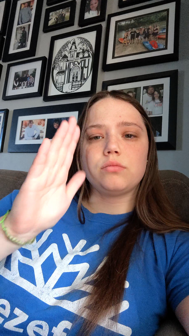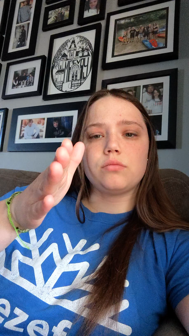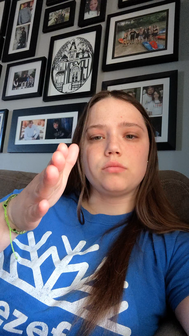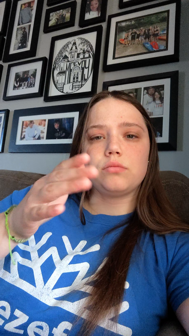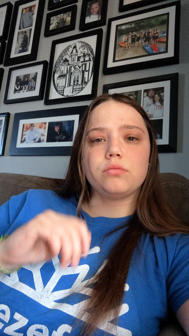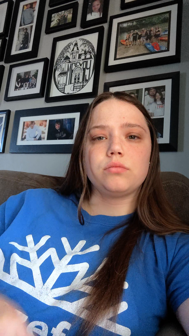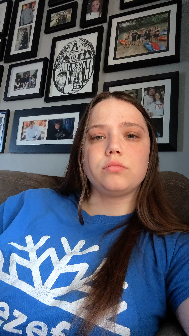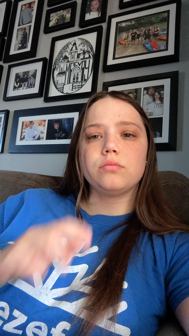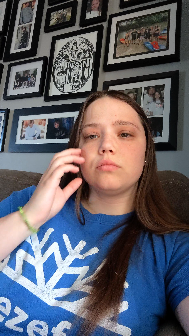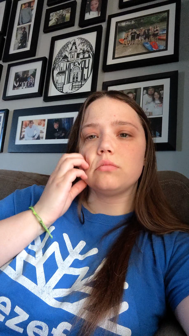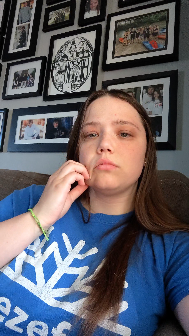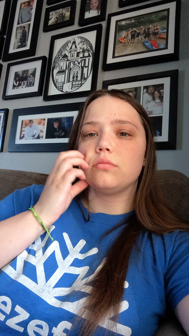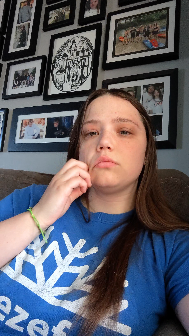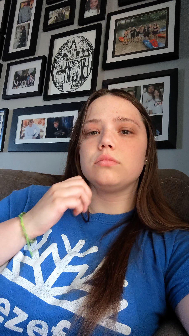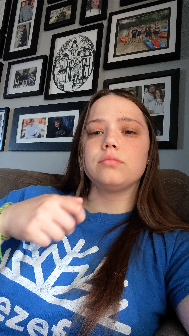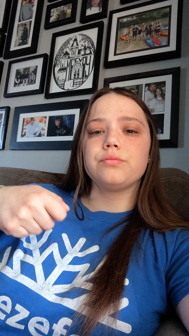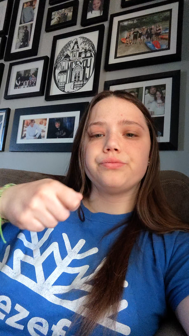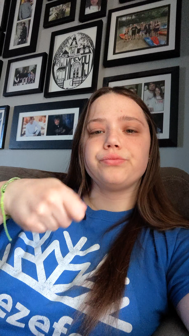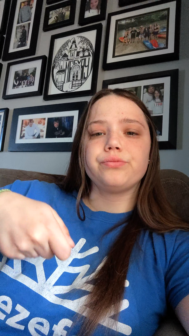shovel